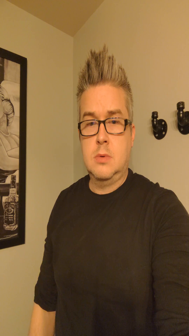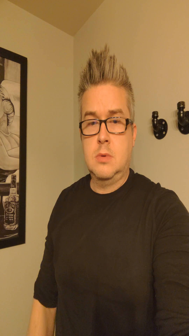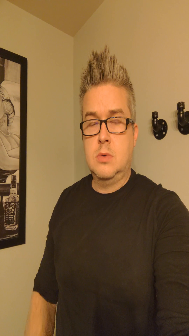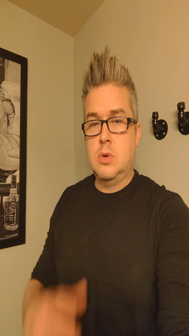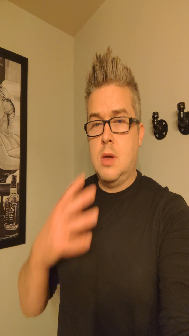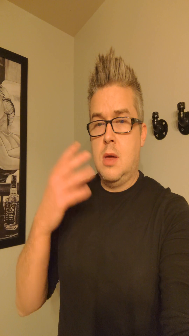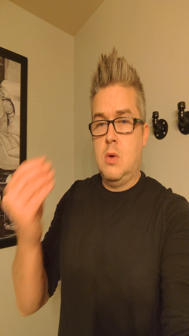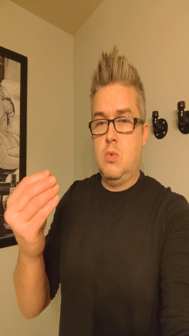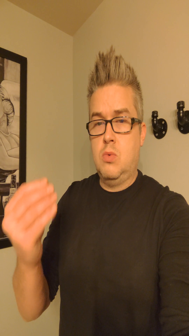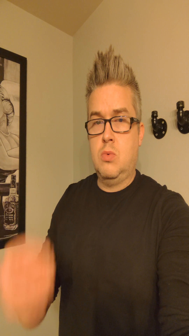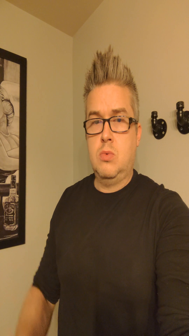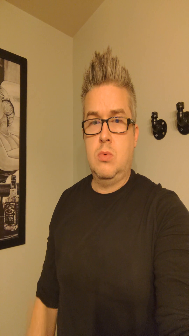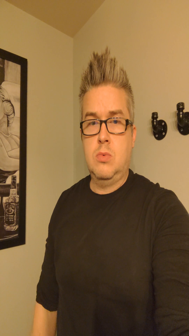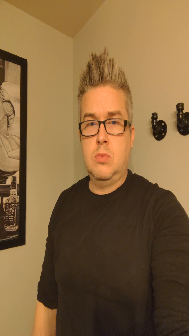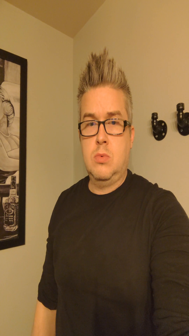go